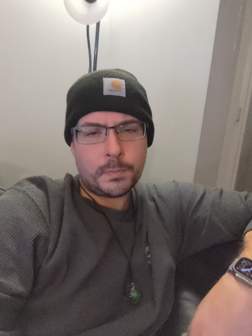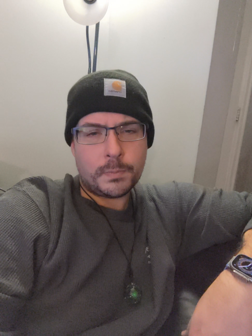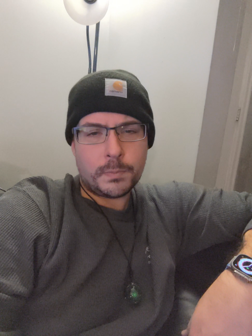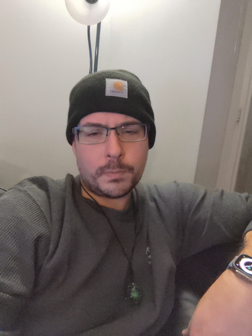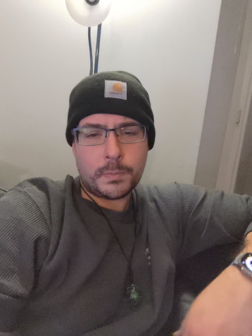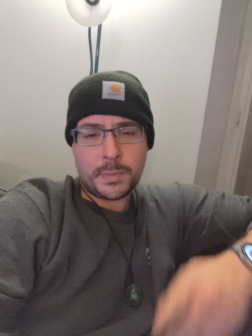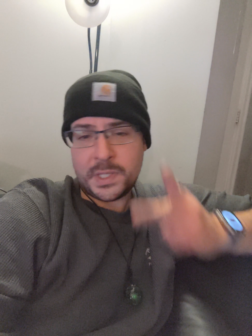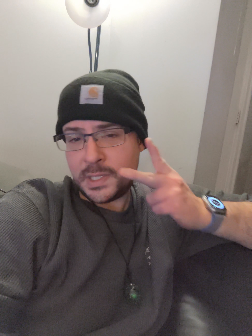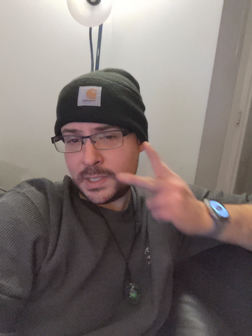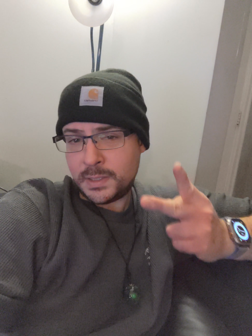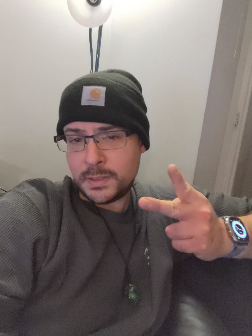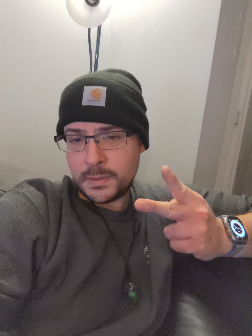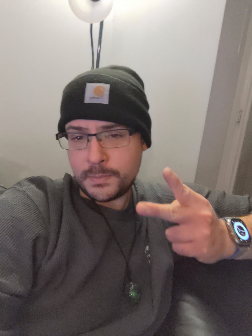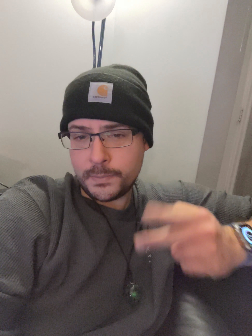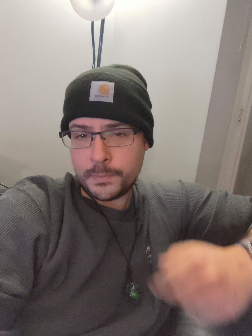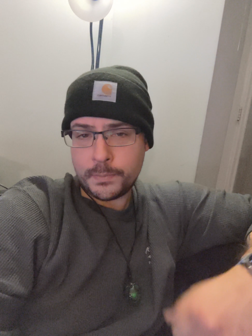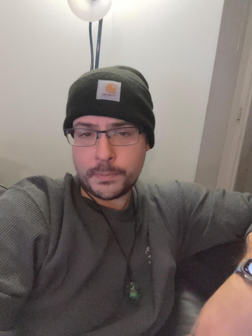see